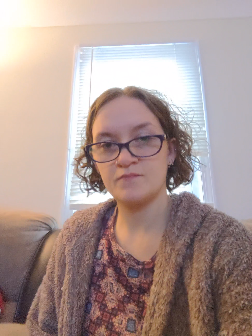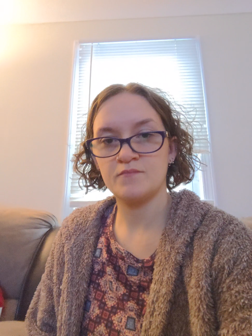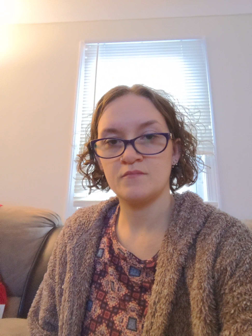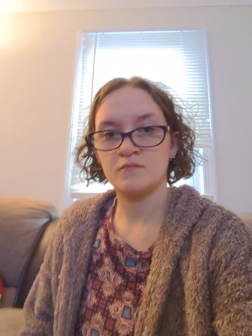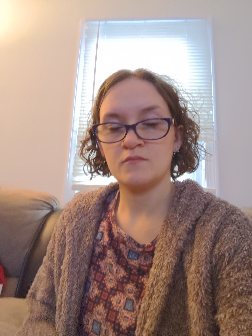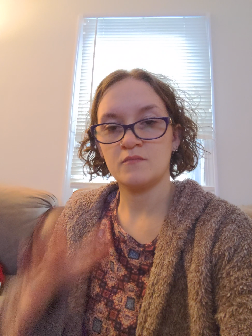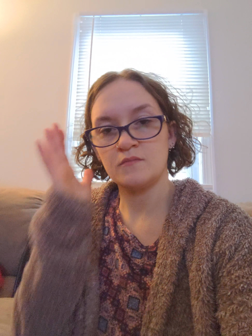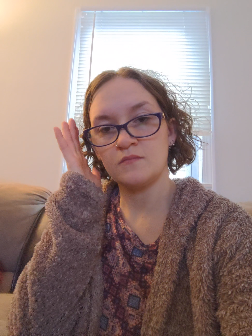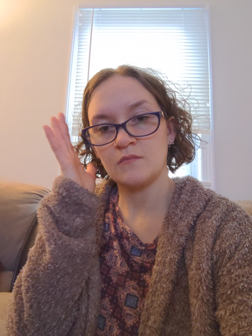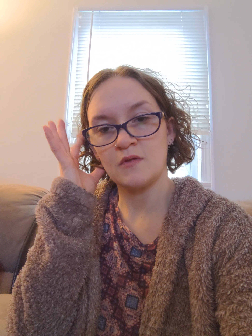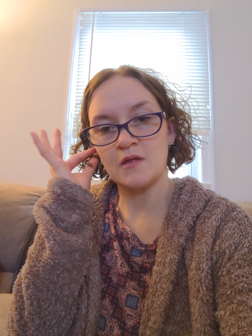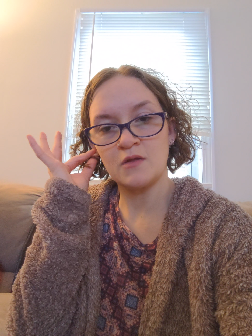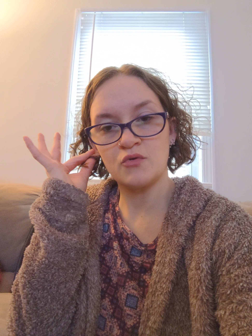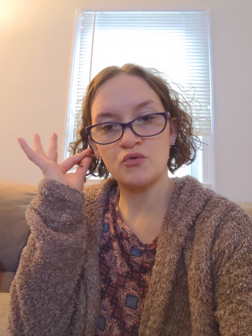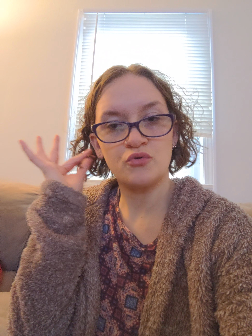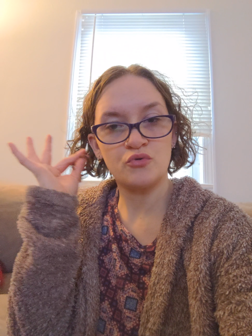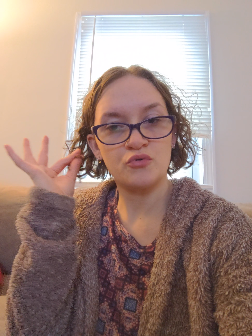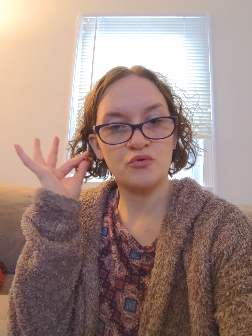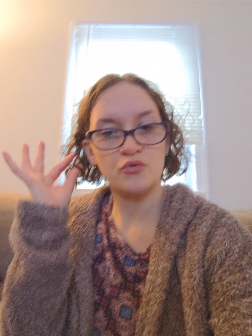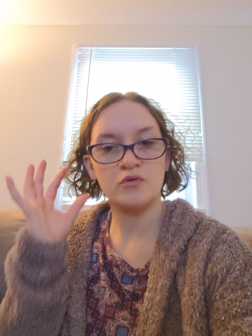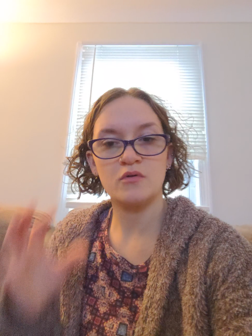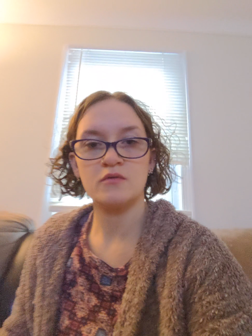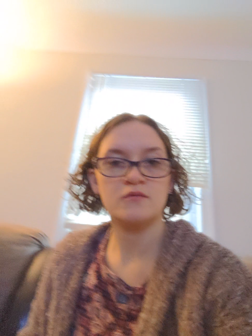hair